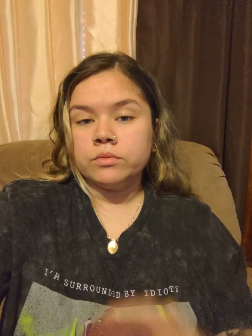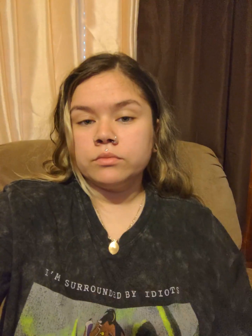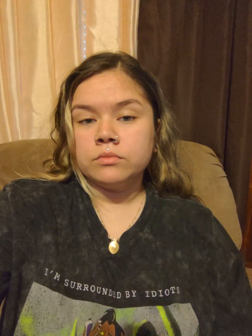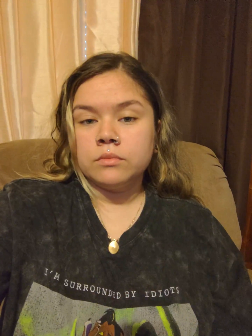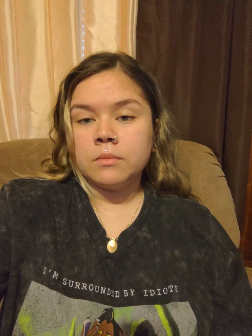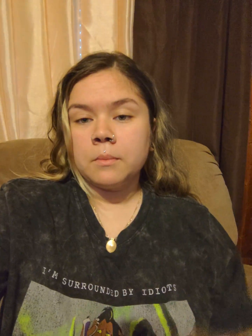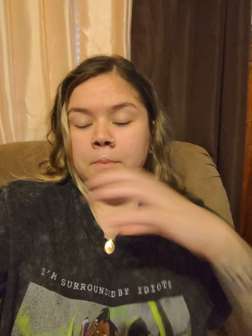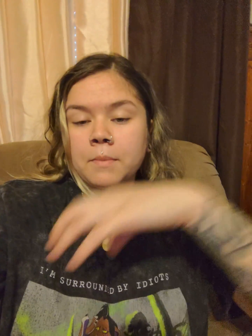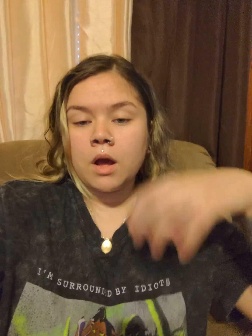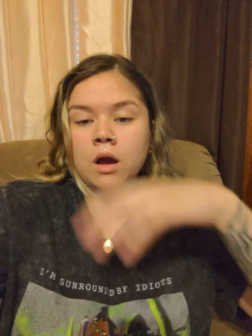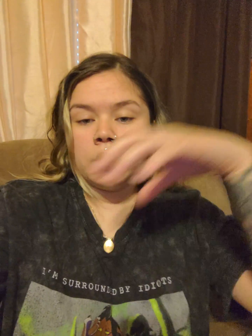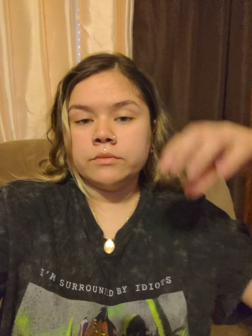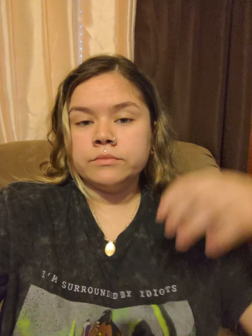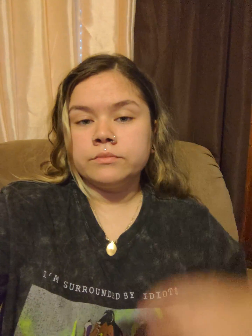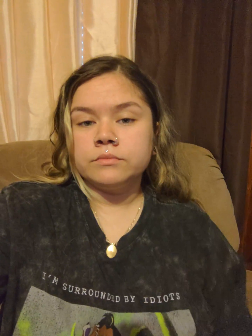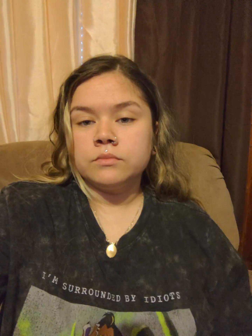block